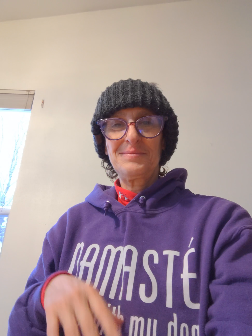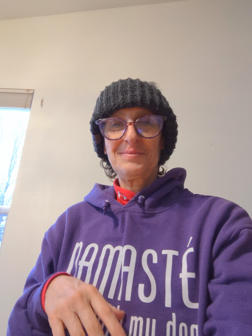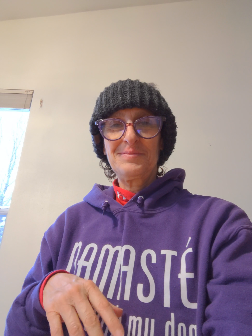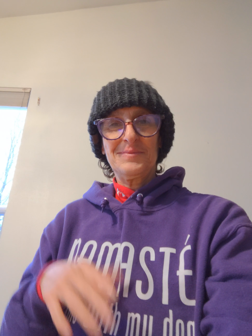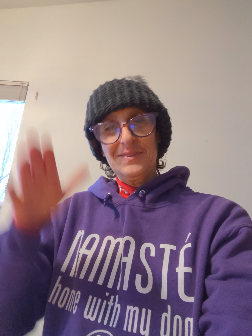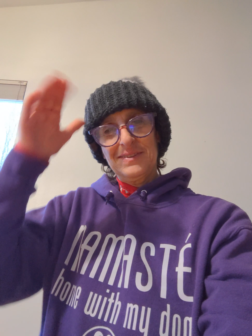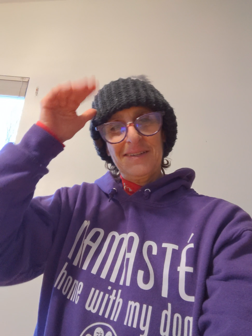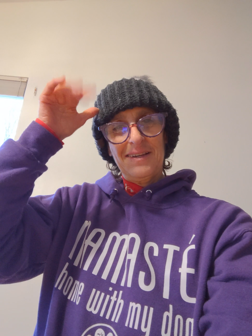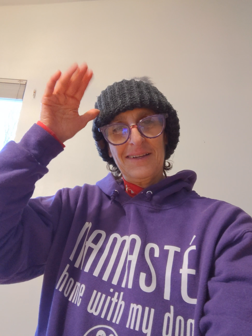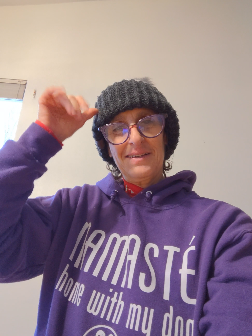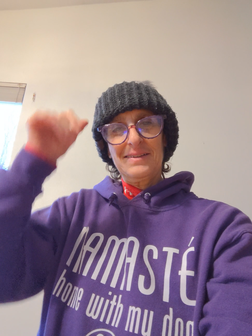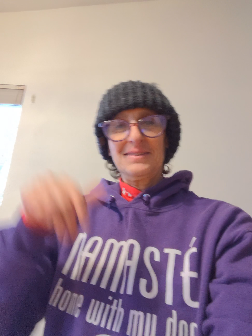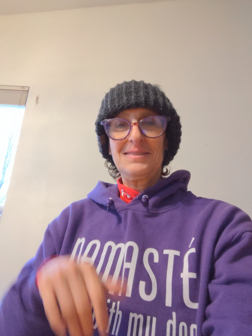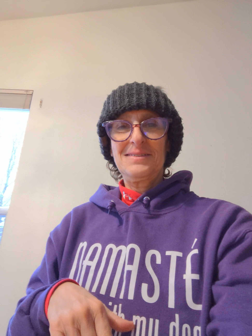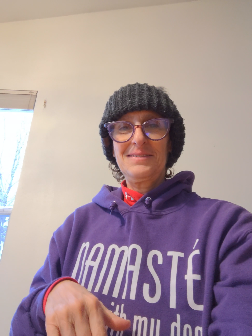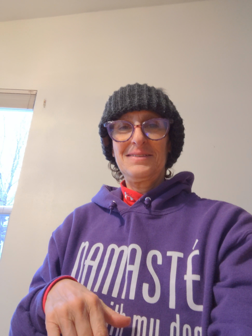donkey